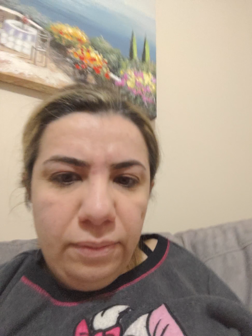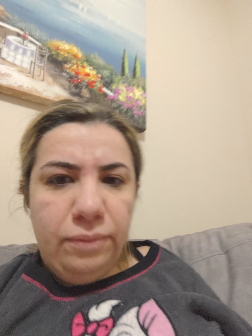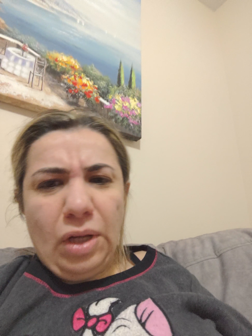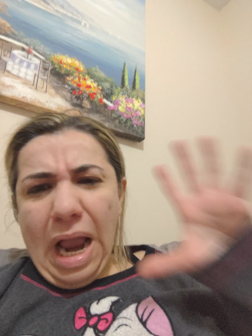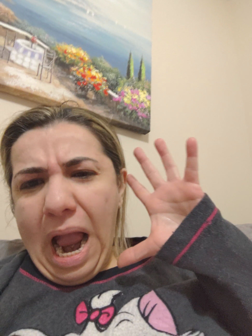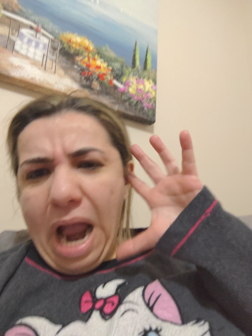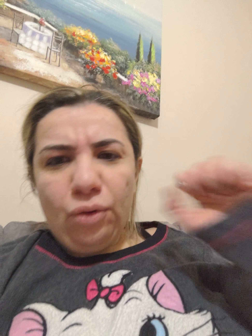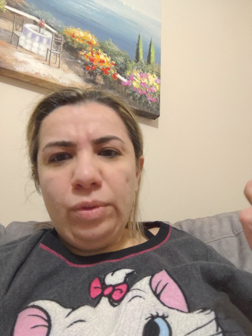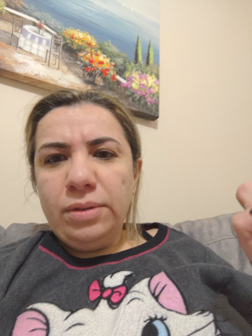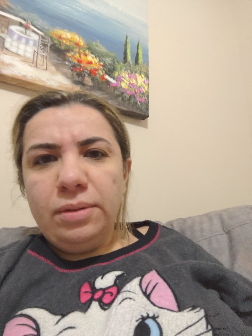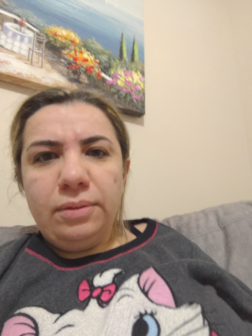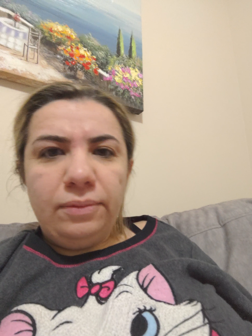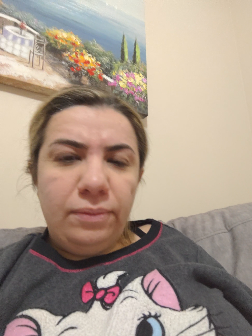loud